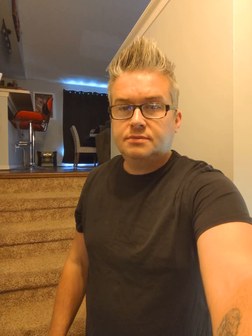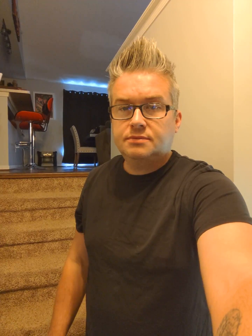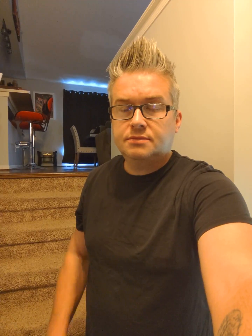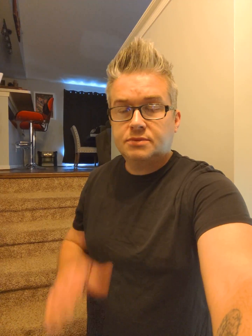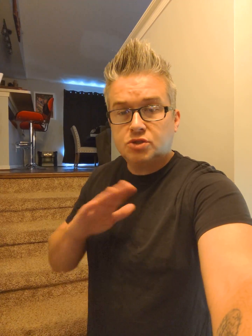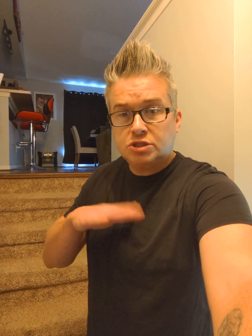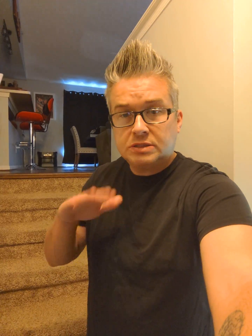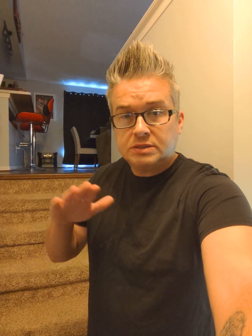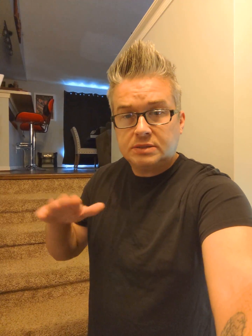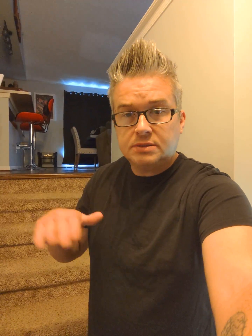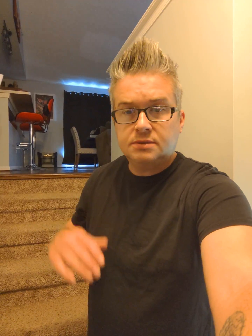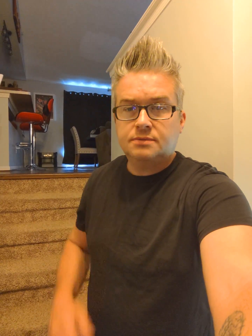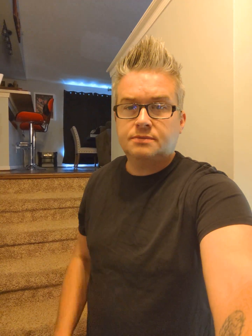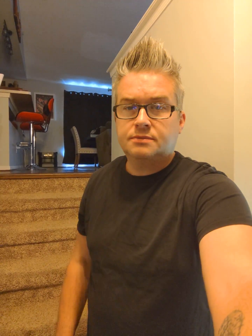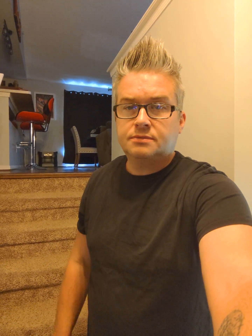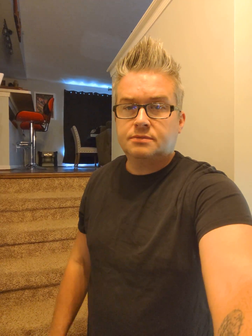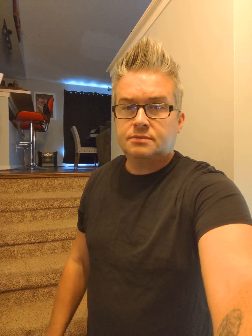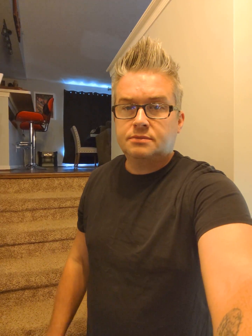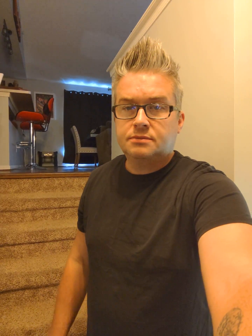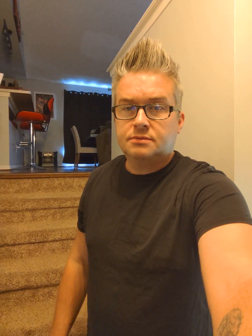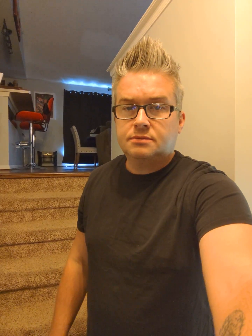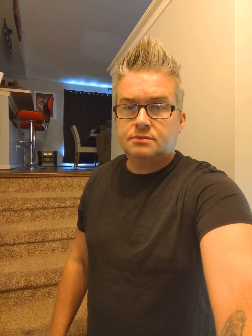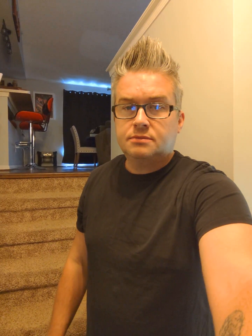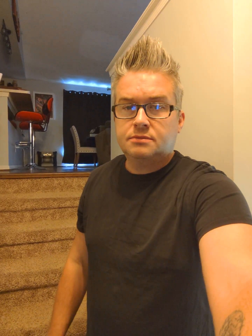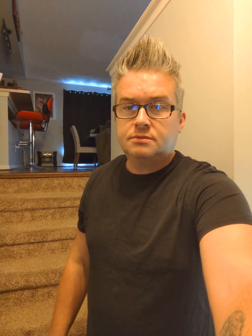children